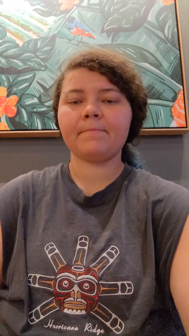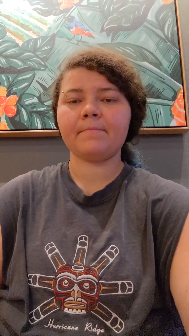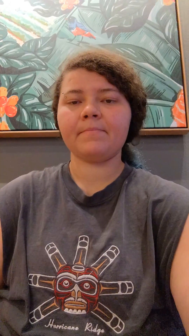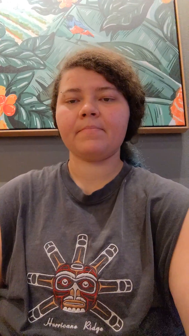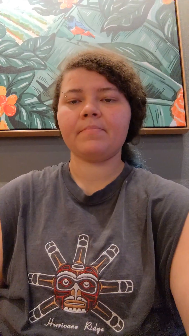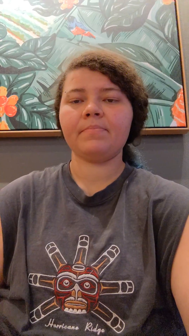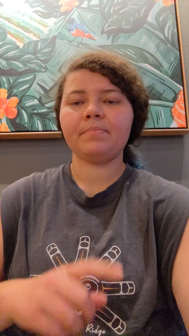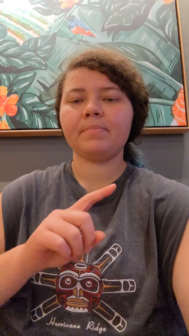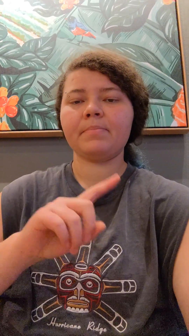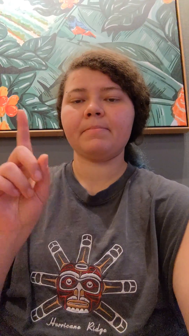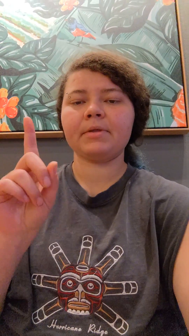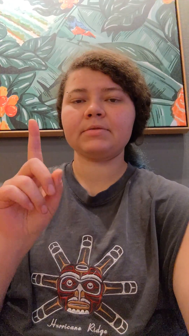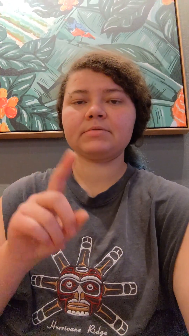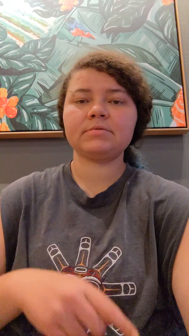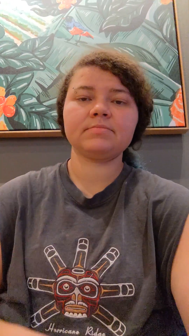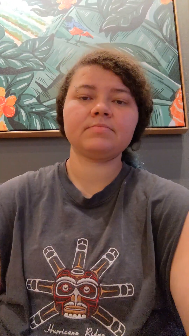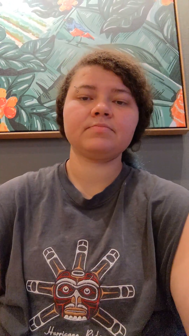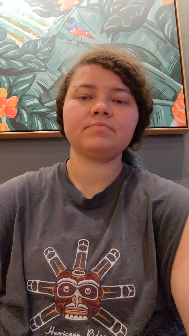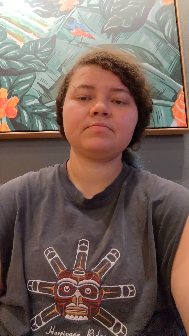but